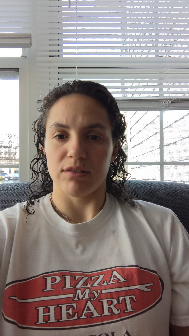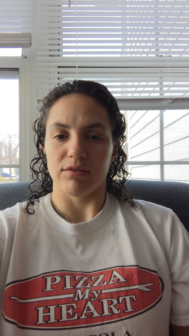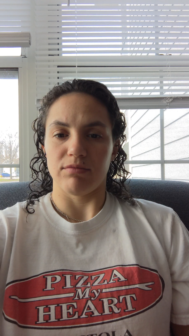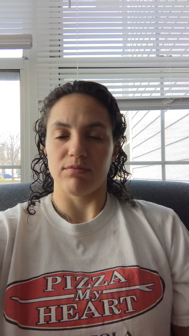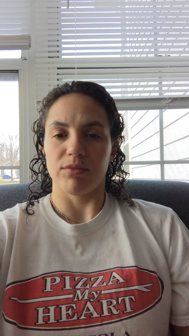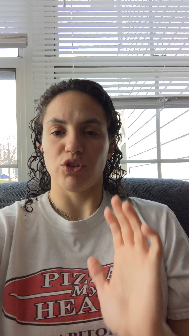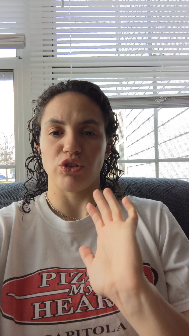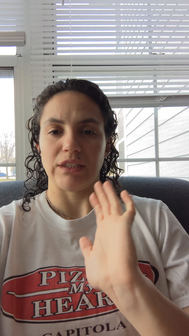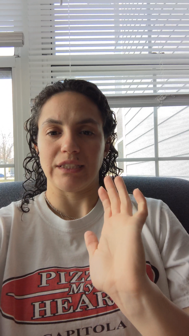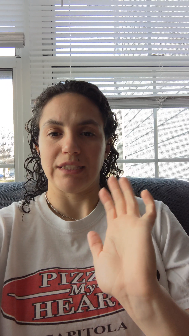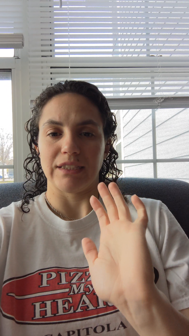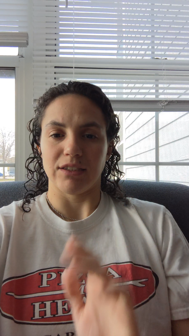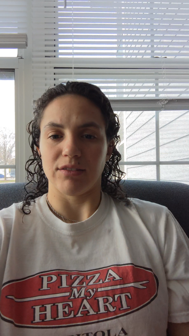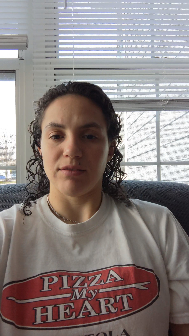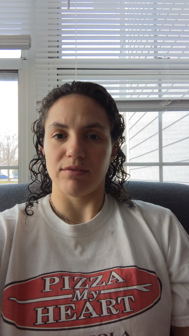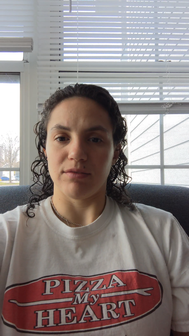cheese